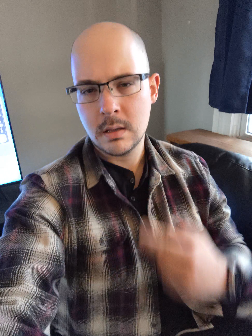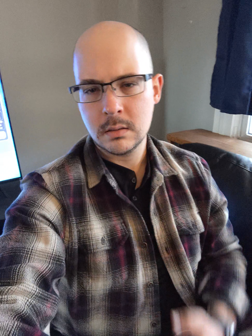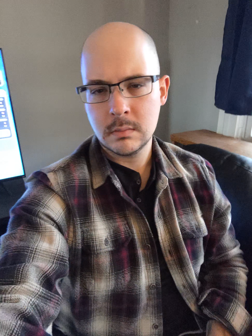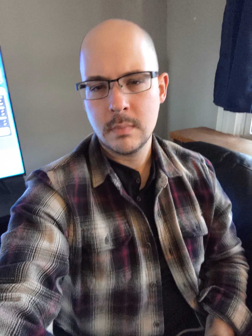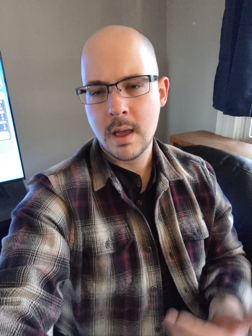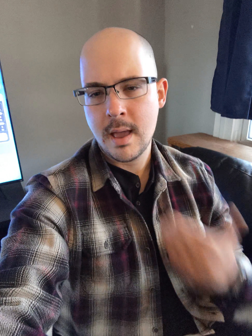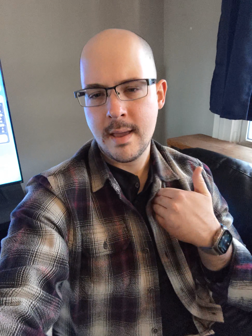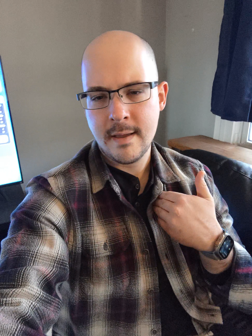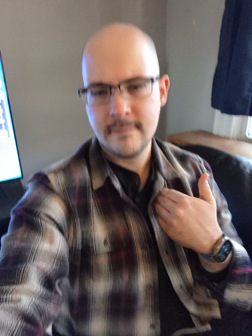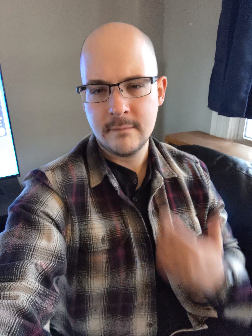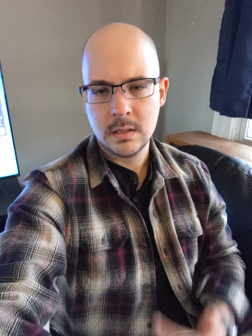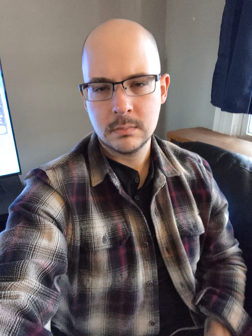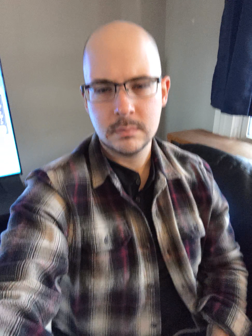have